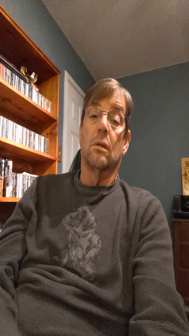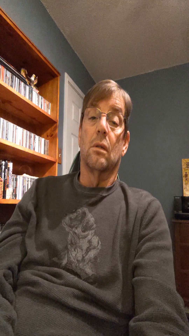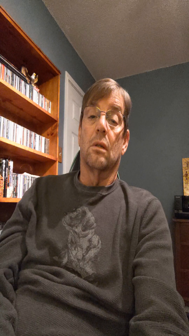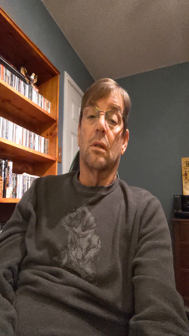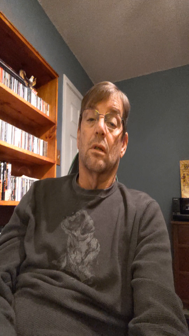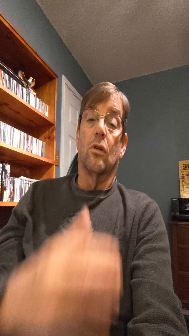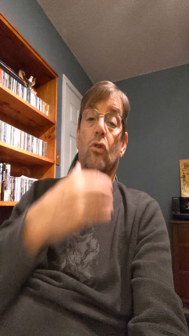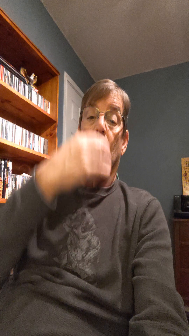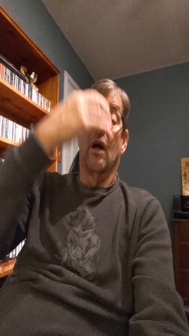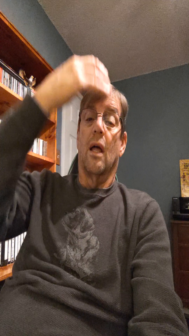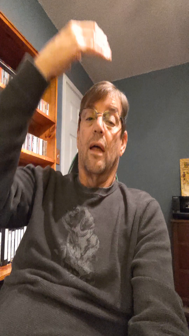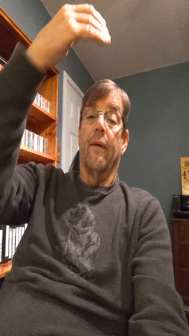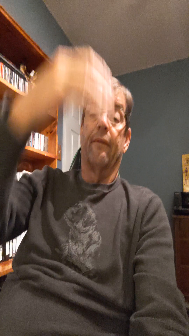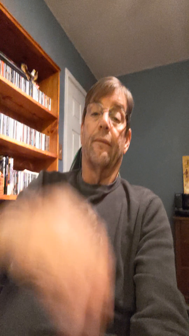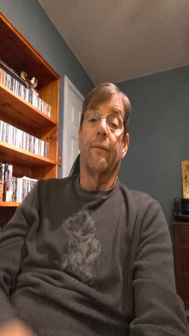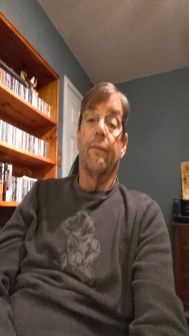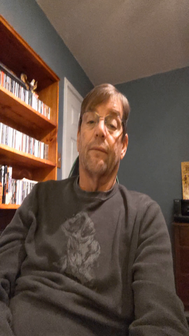giraffe